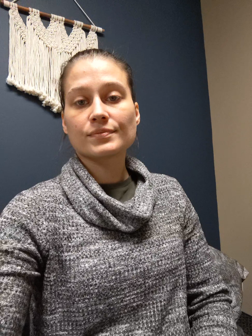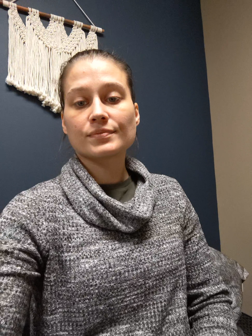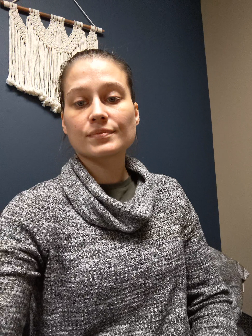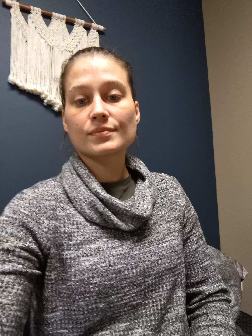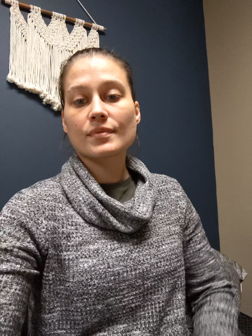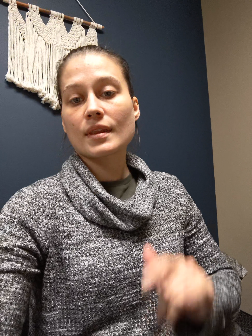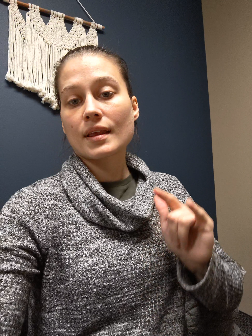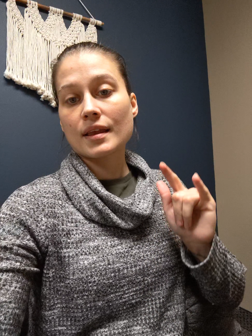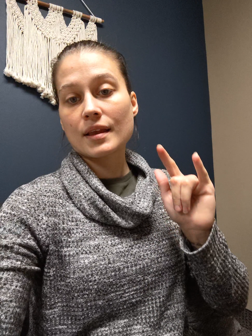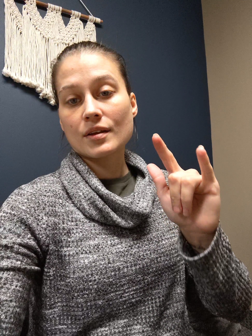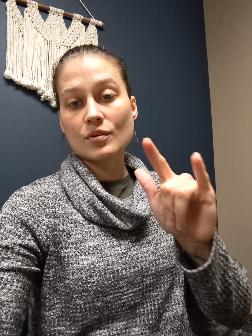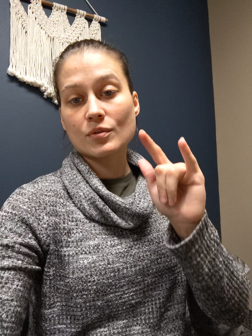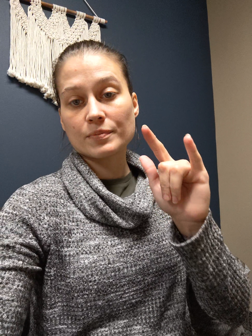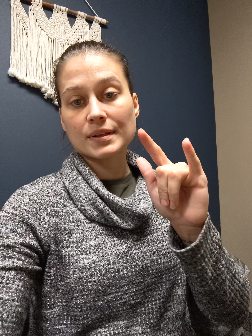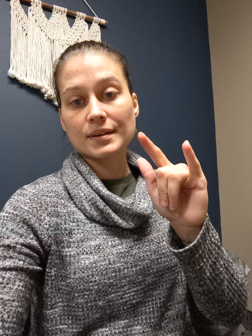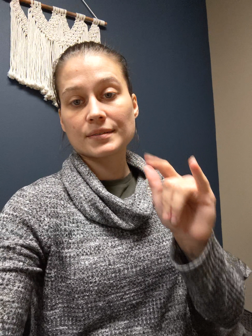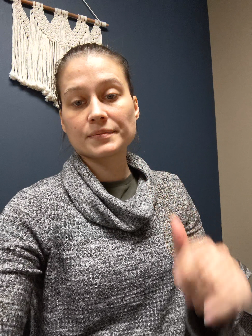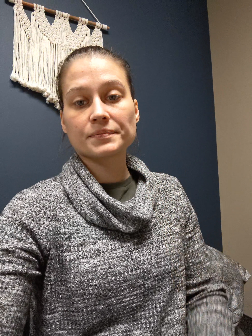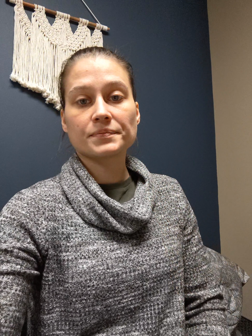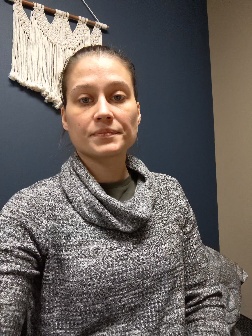airplane